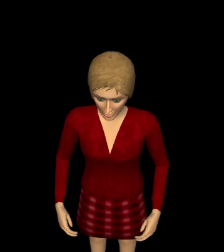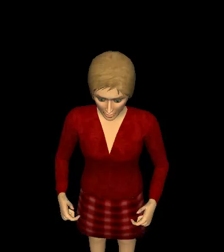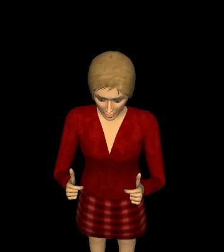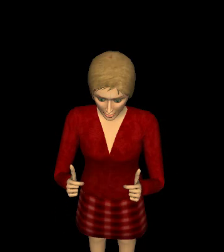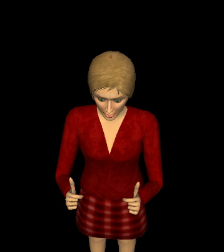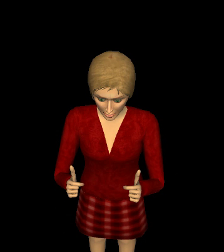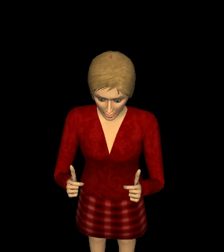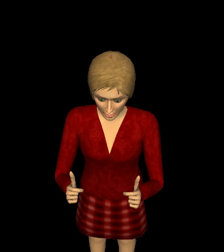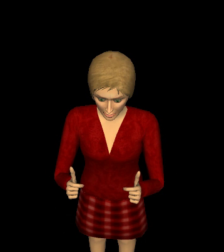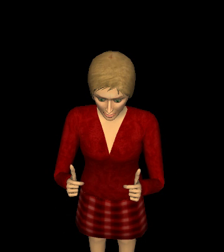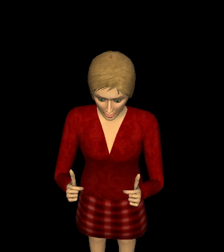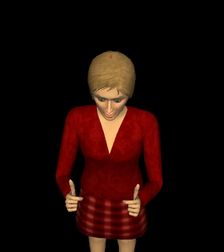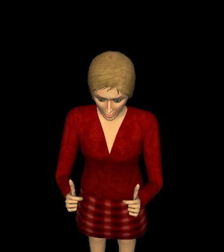فرصة